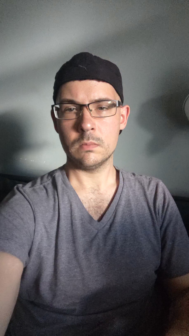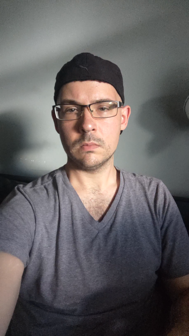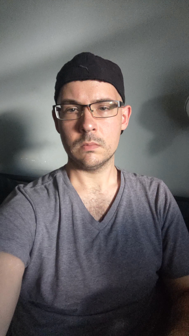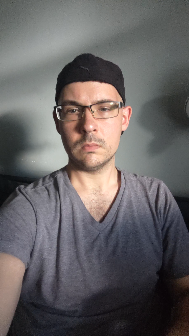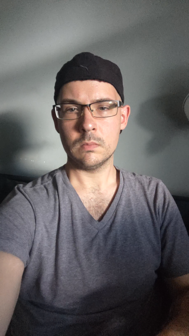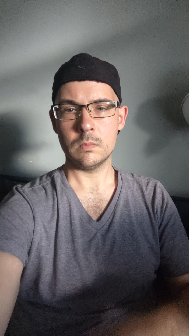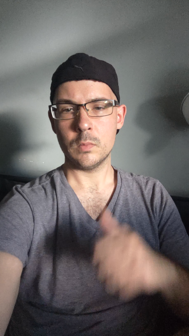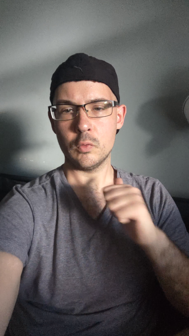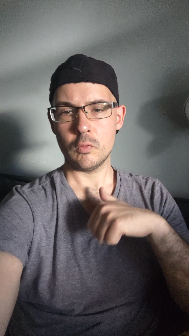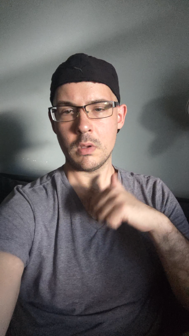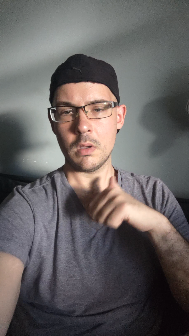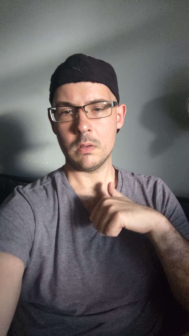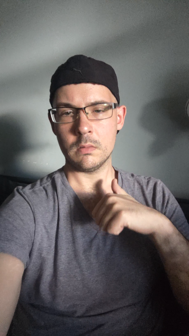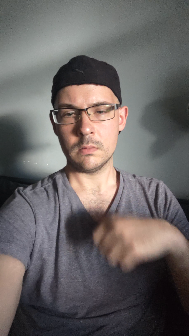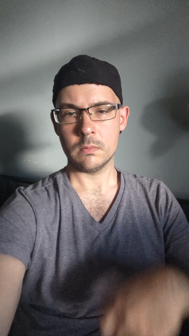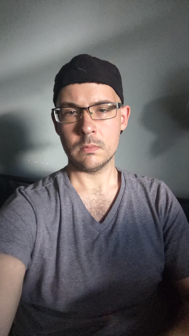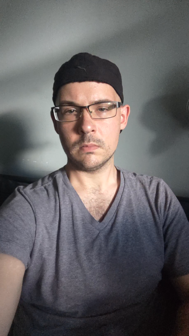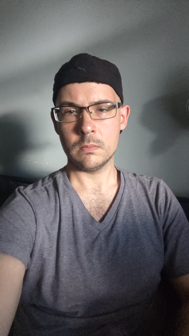rock